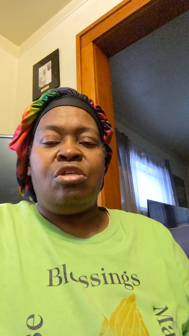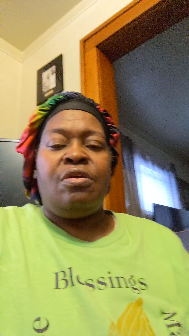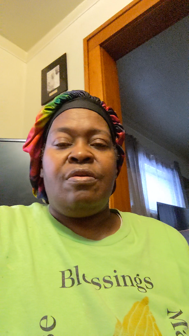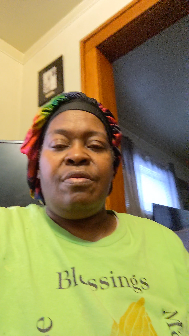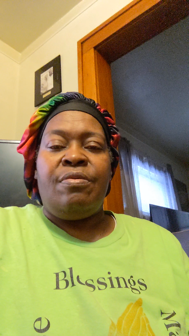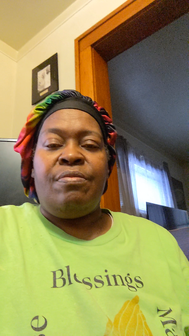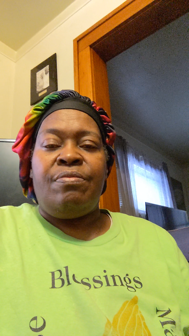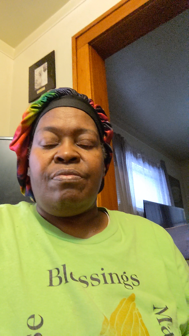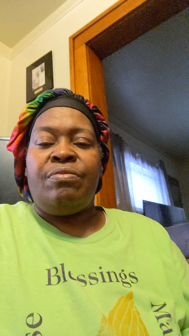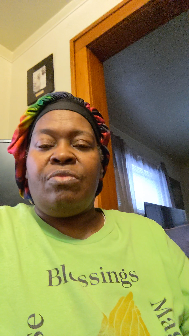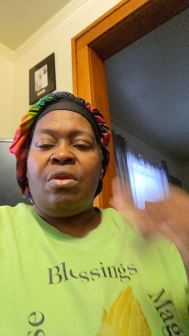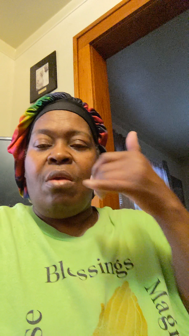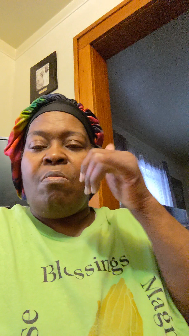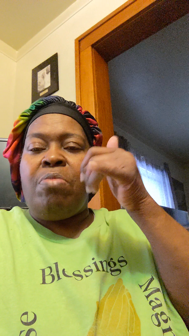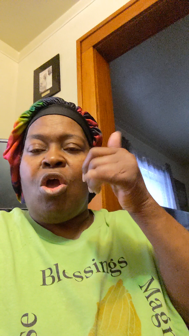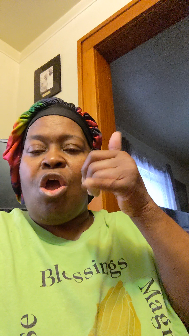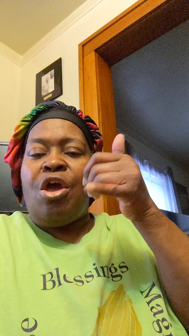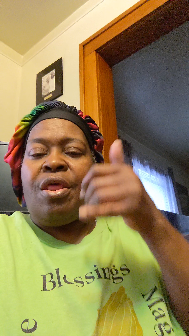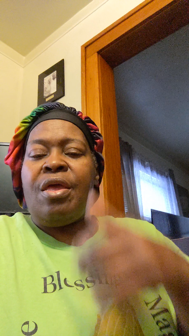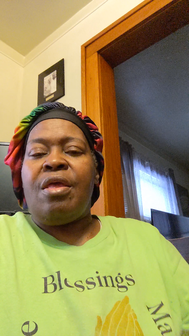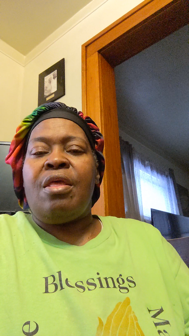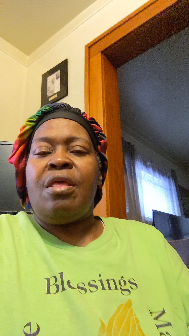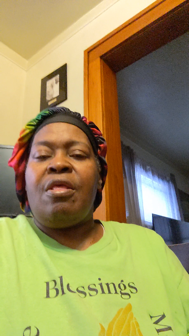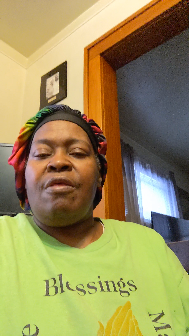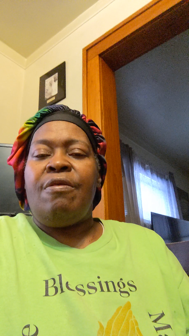party